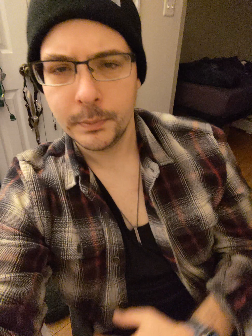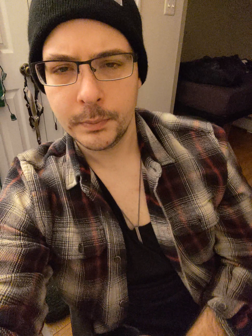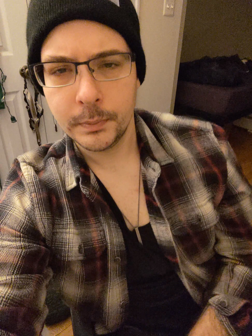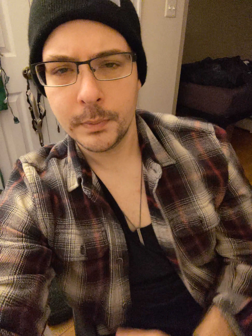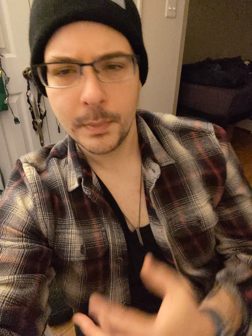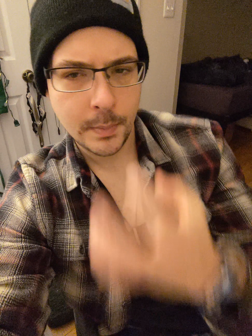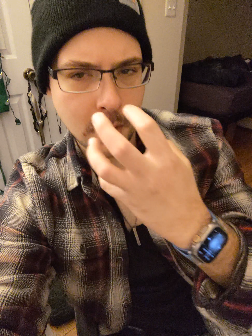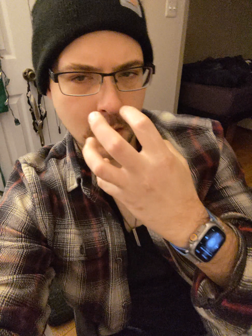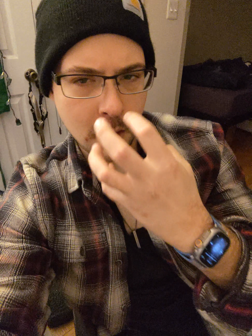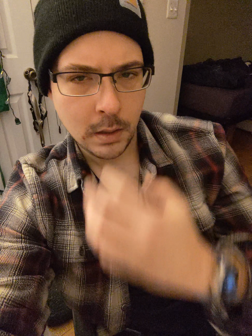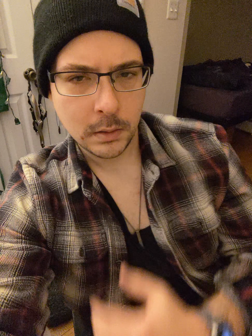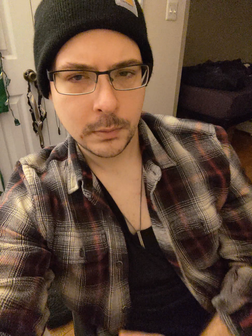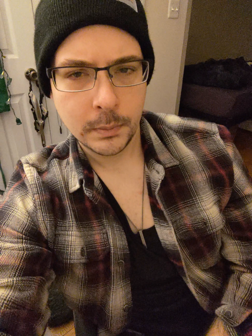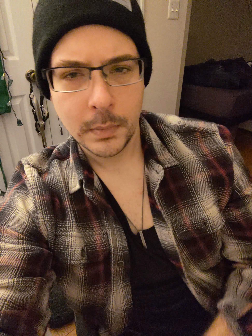mad